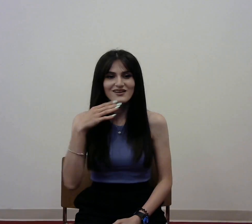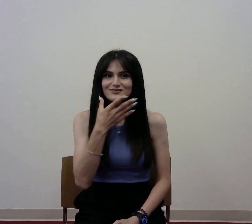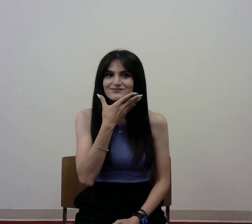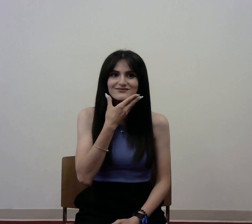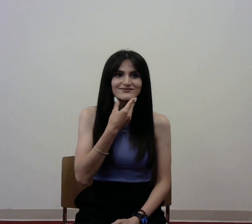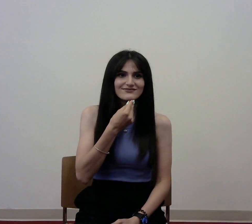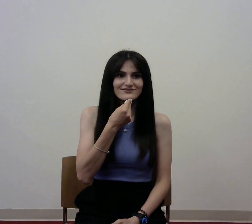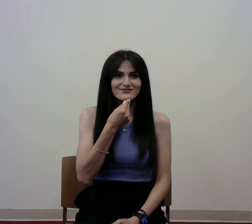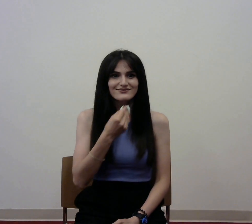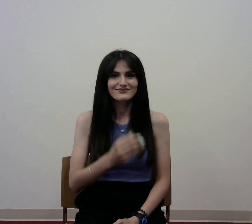gözəl